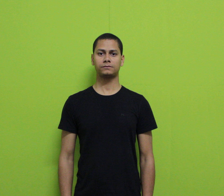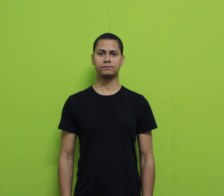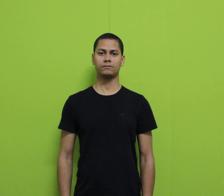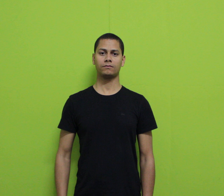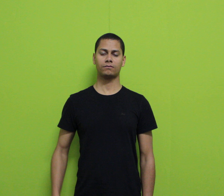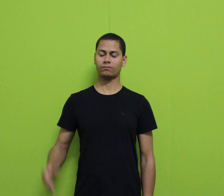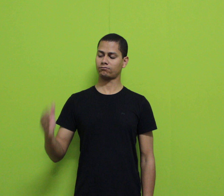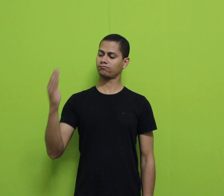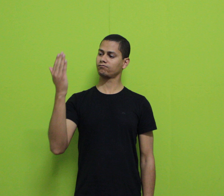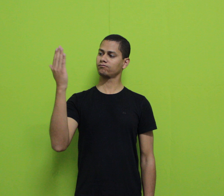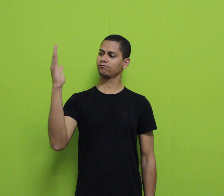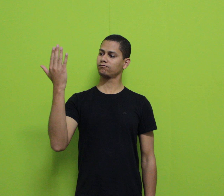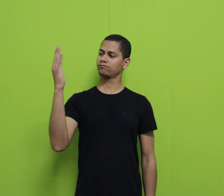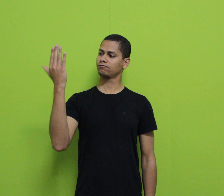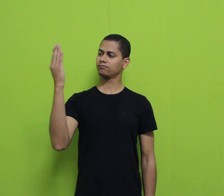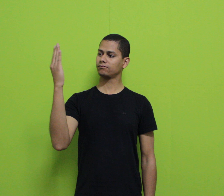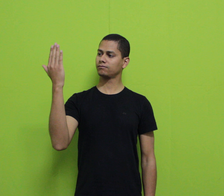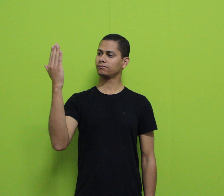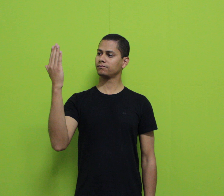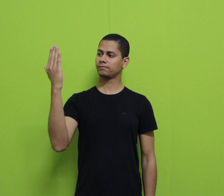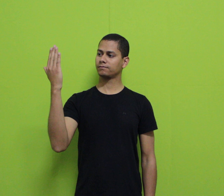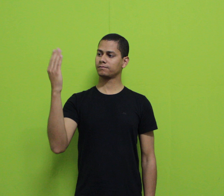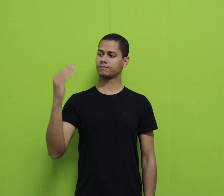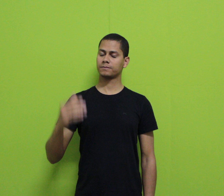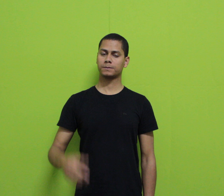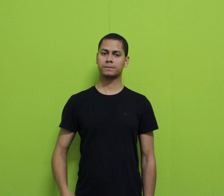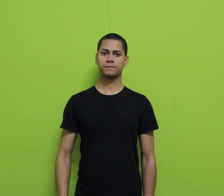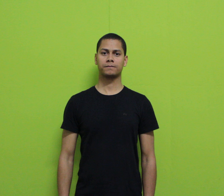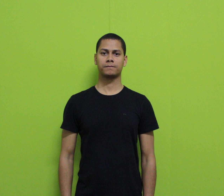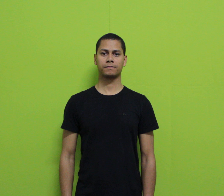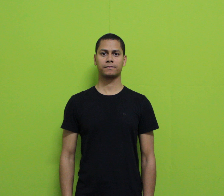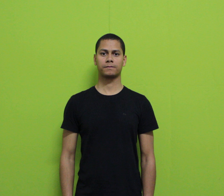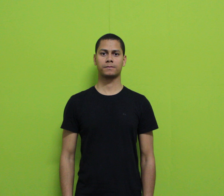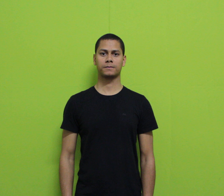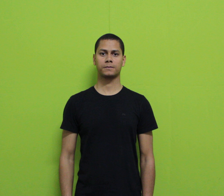espelho